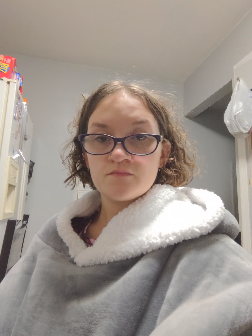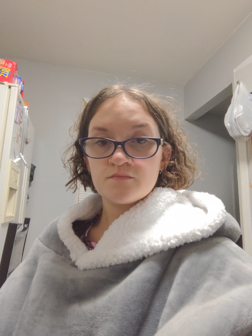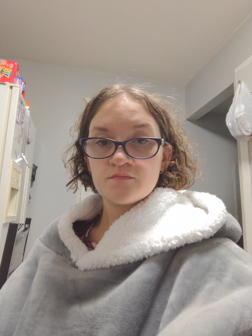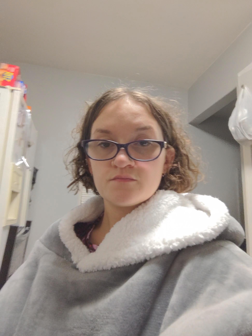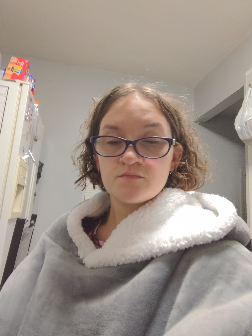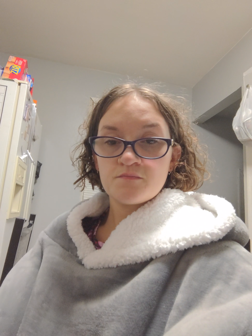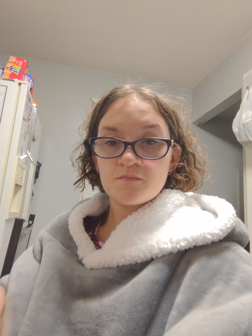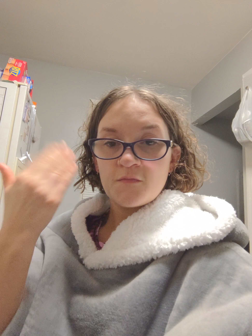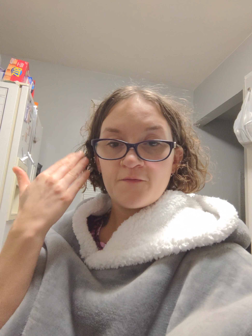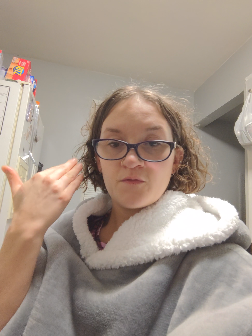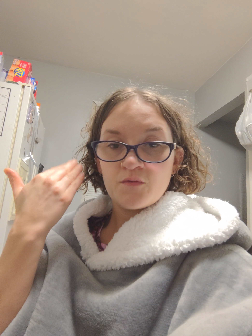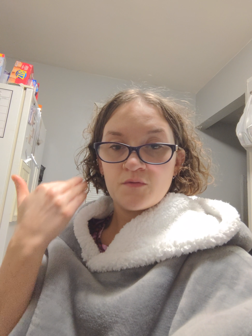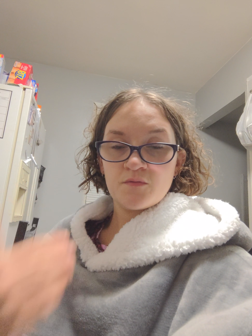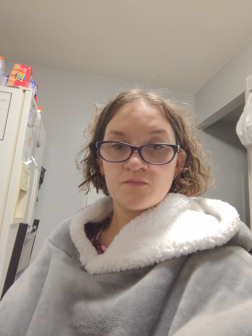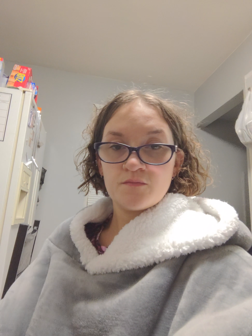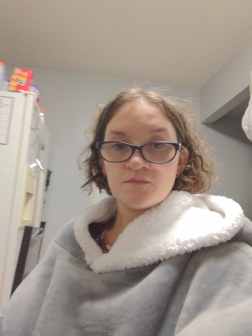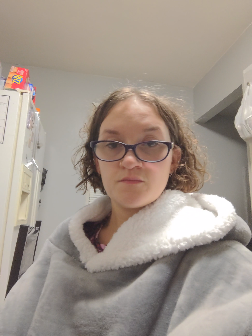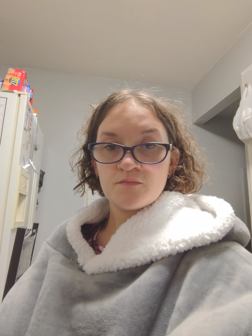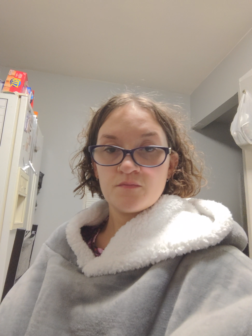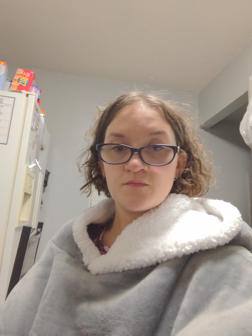before